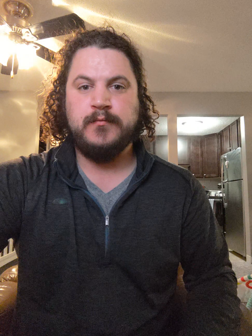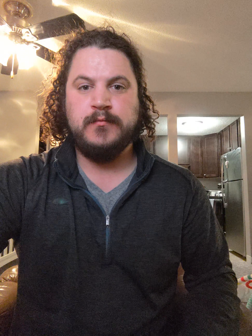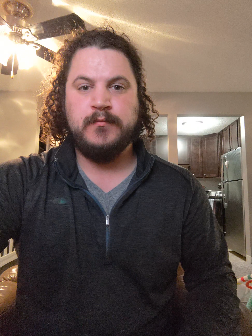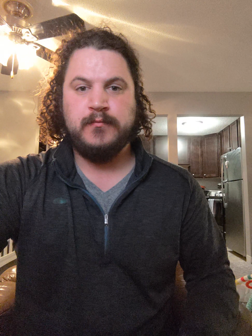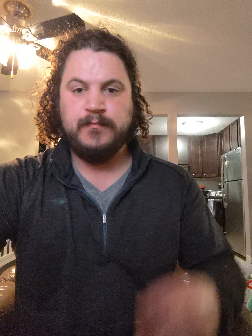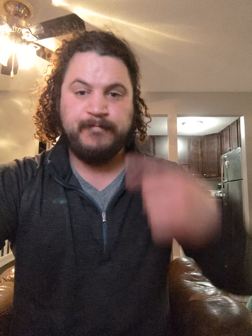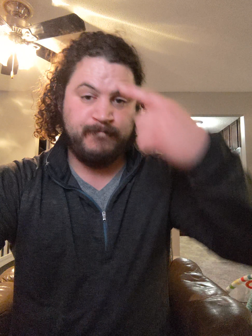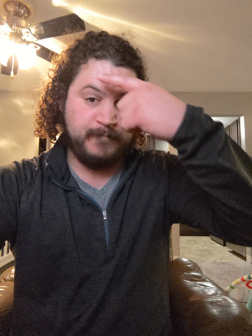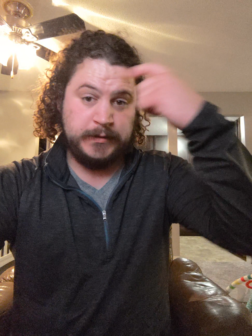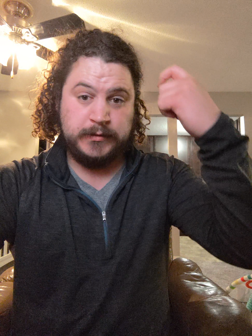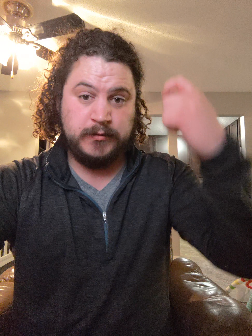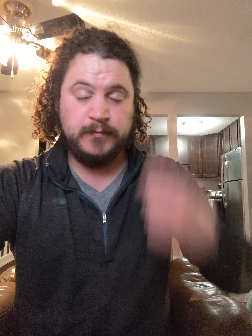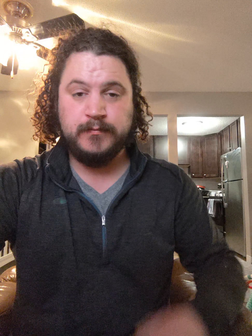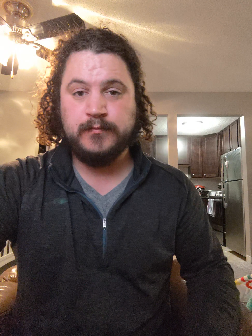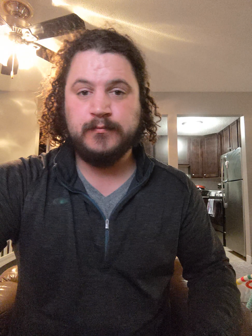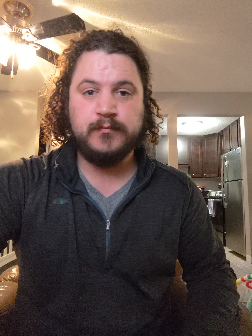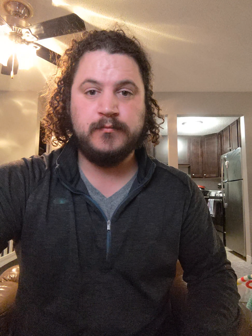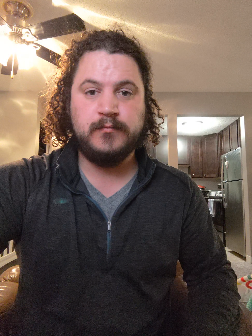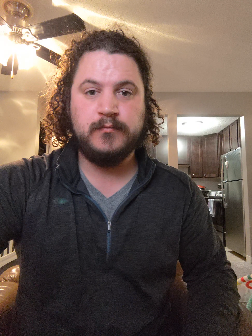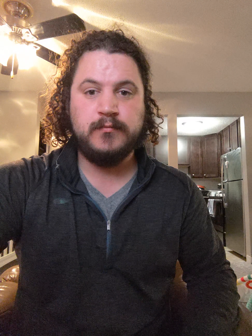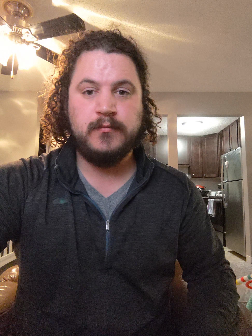because